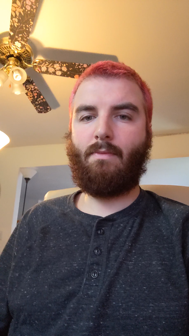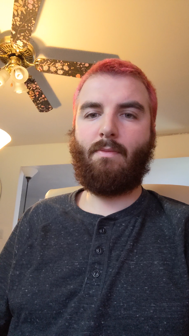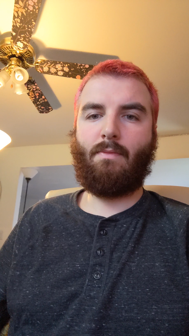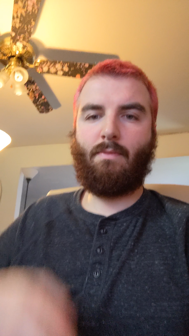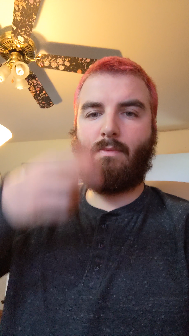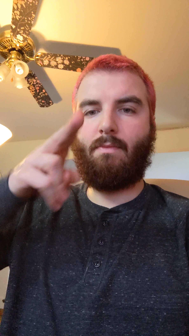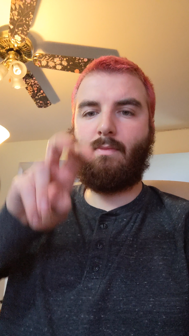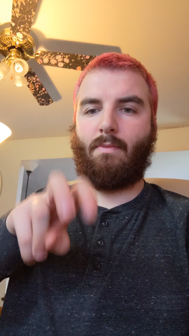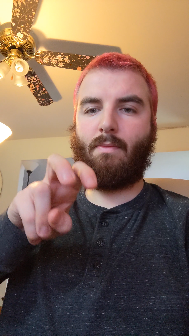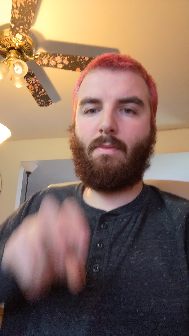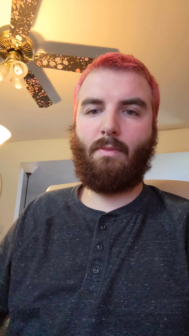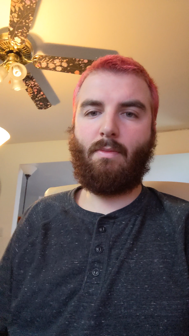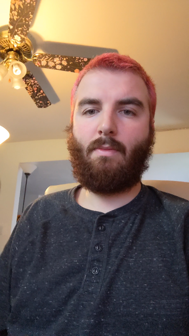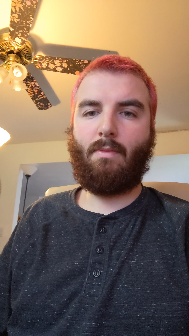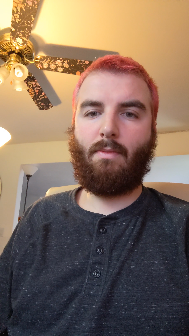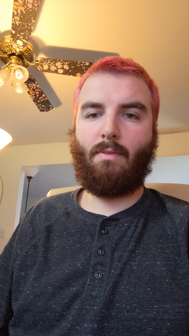high chair